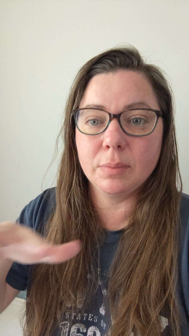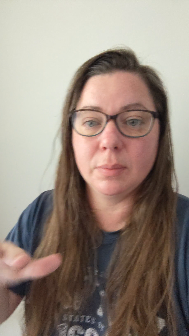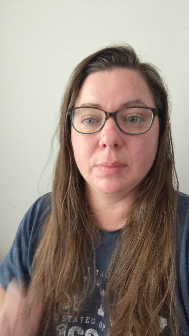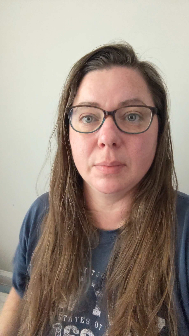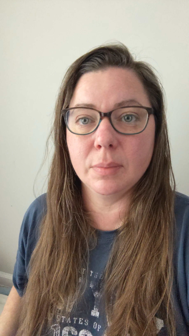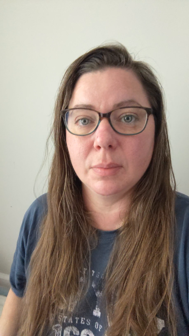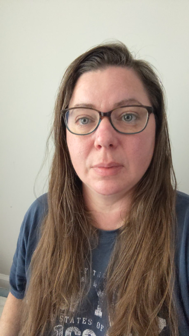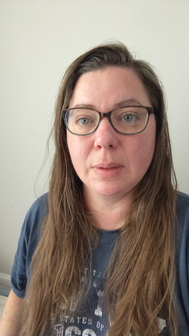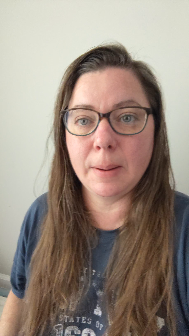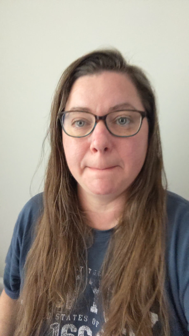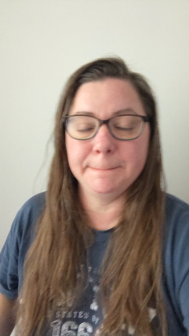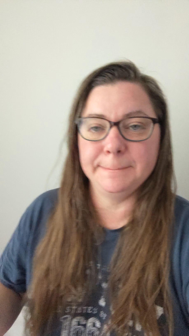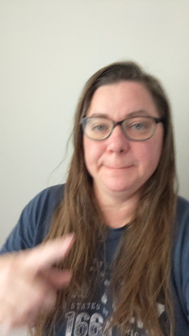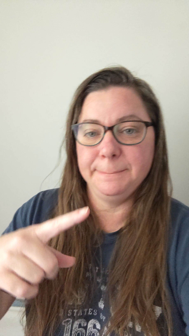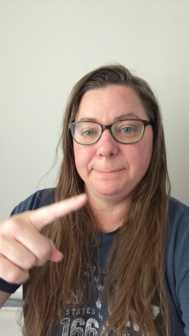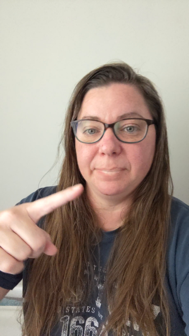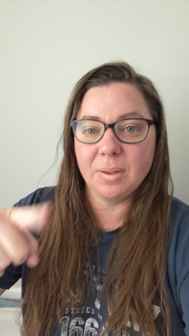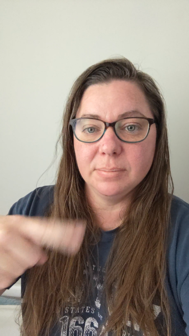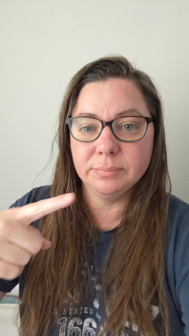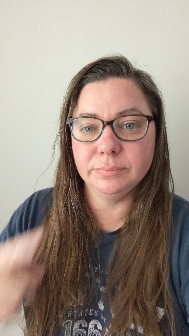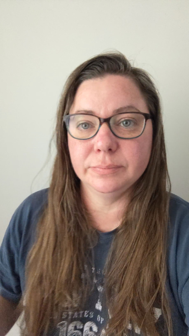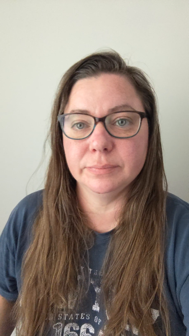about